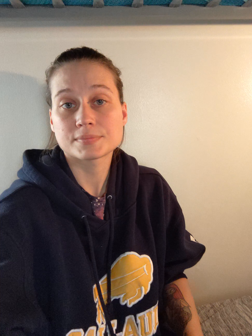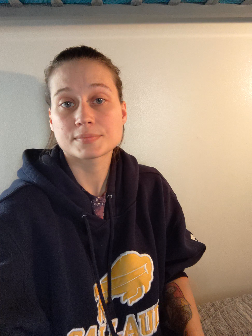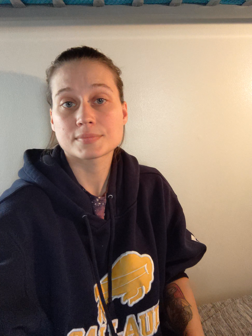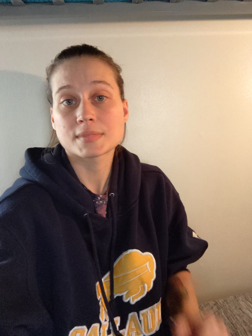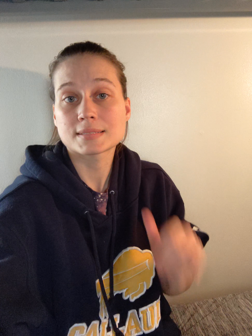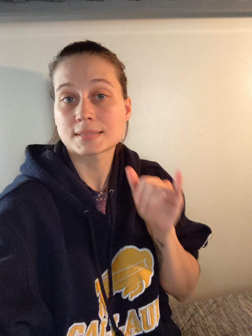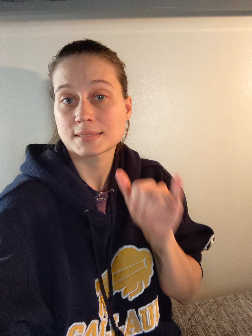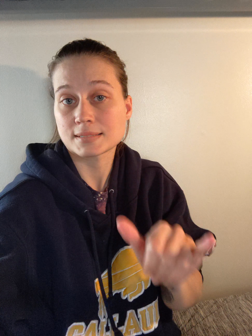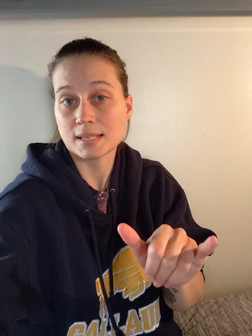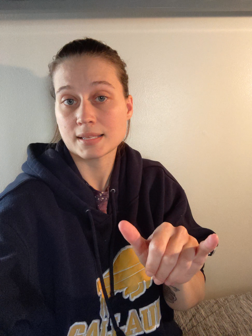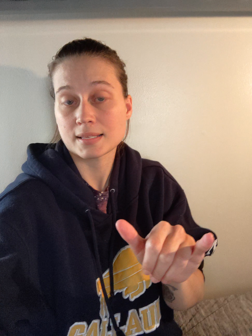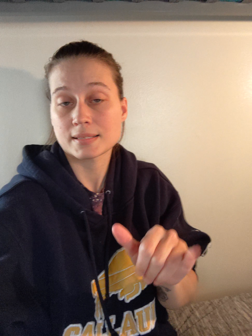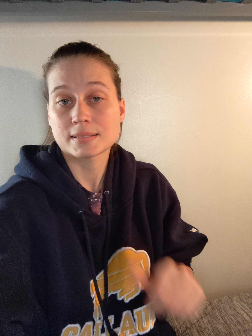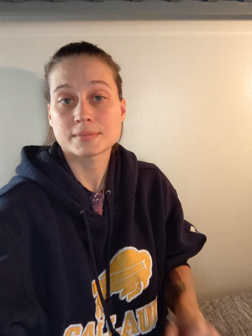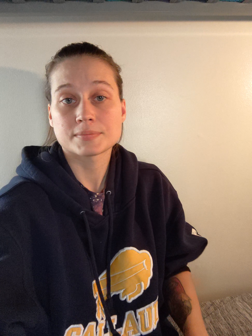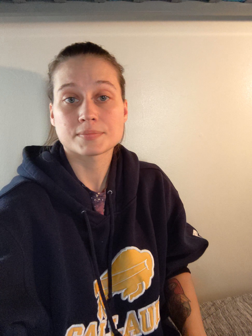stay